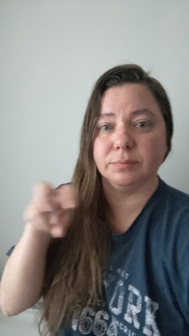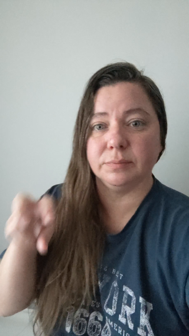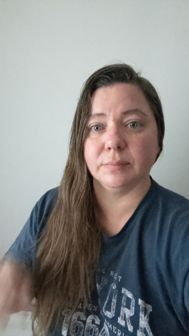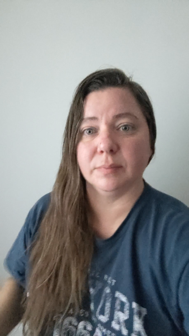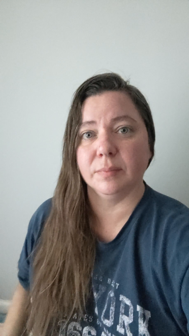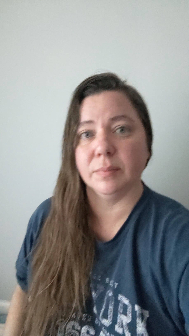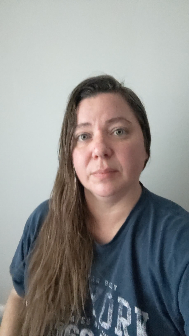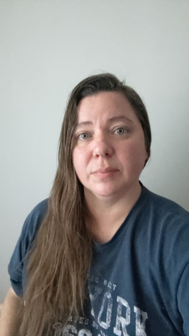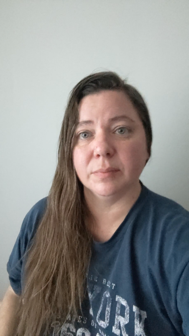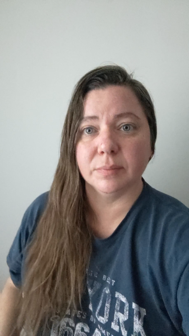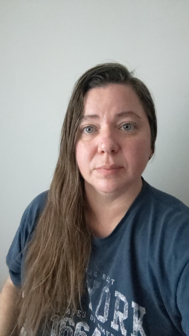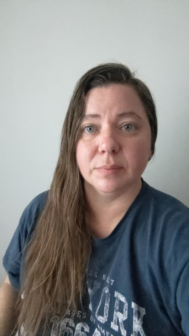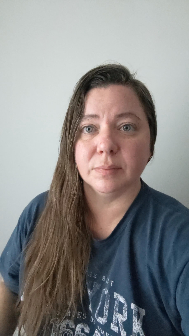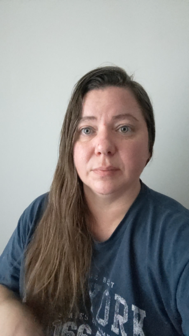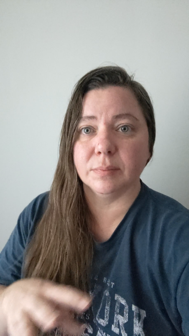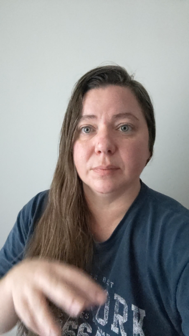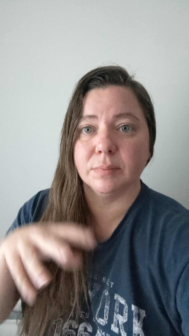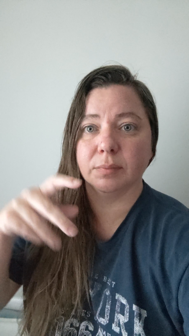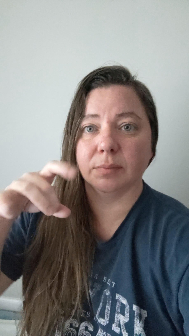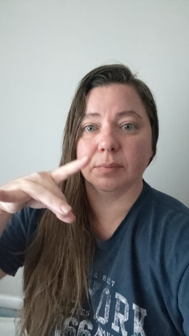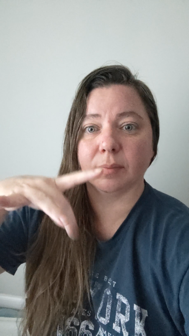pumpkin